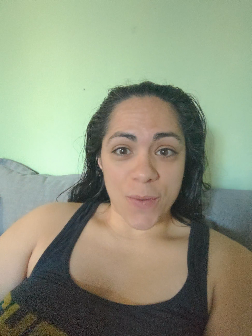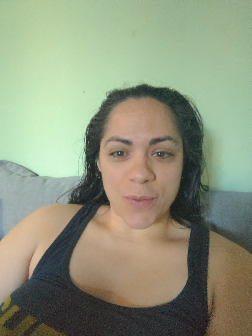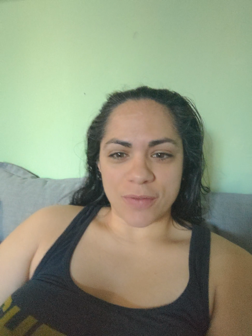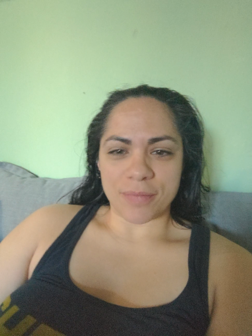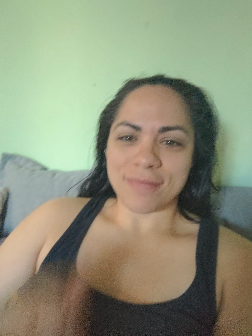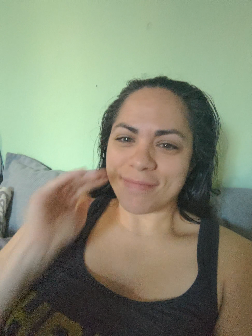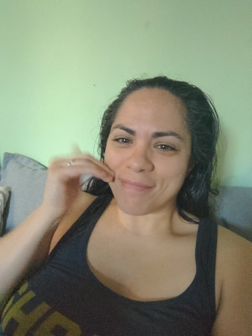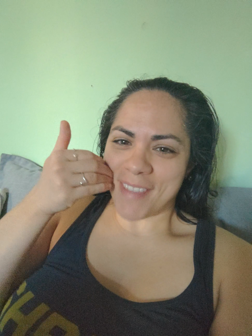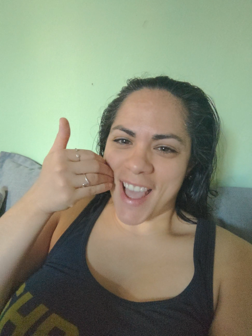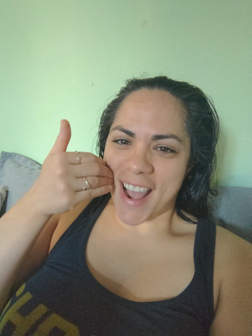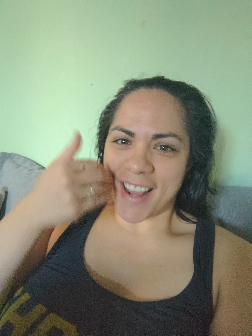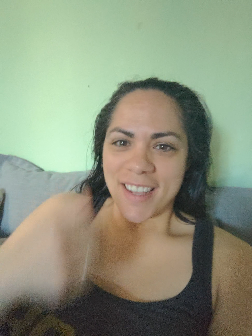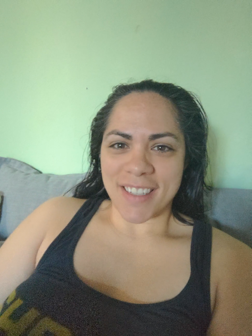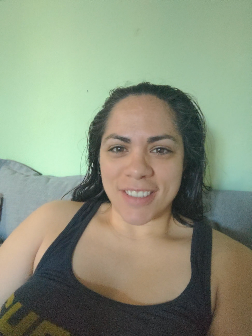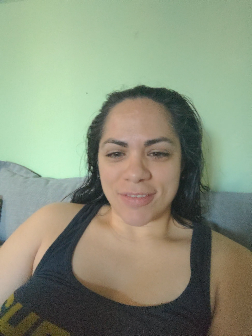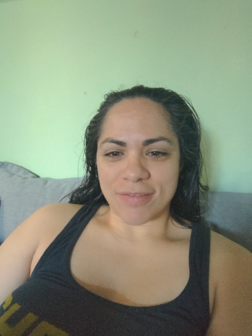smile